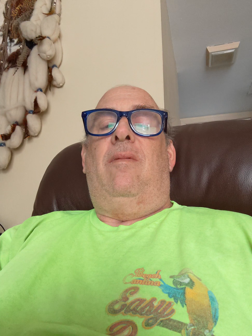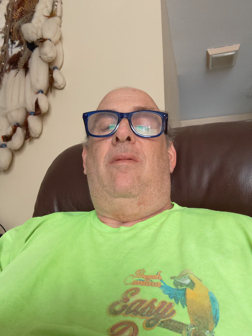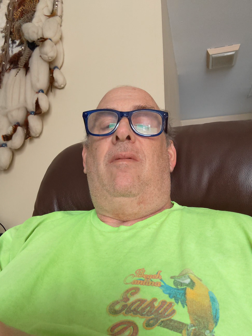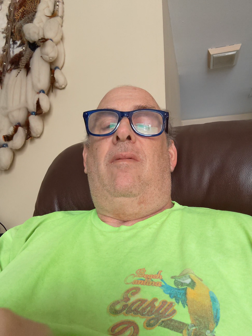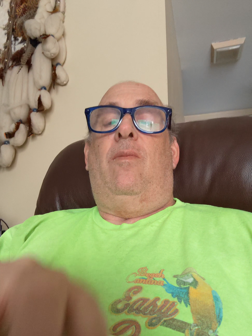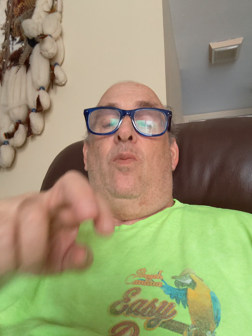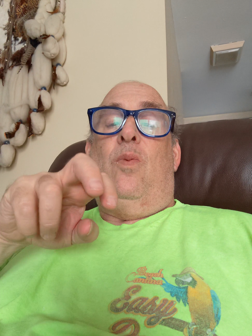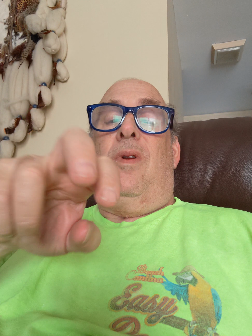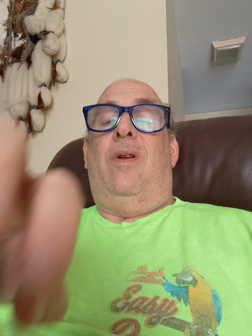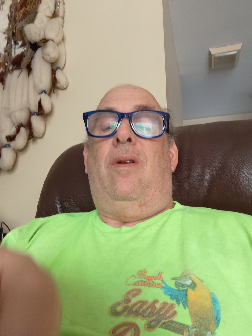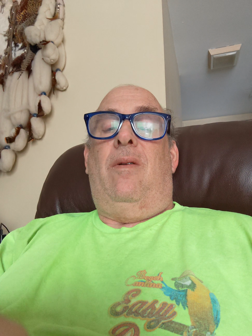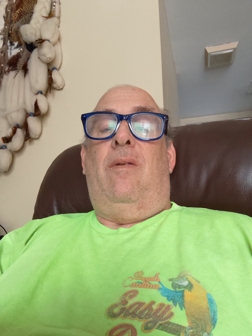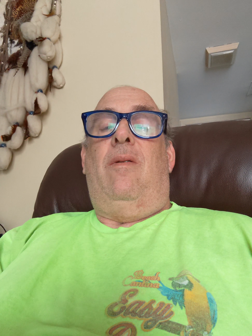ride